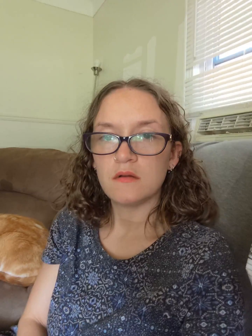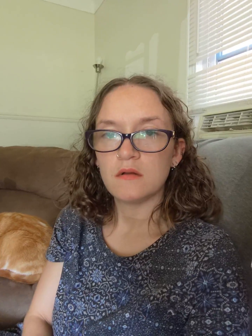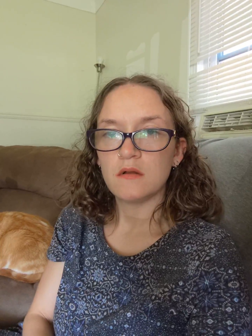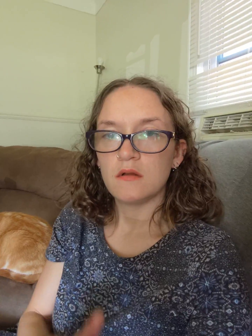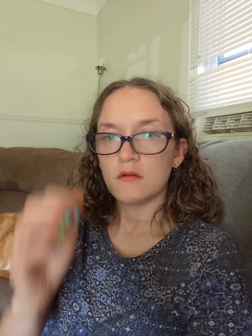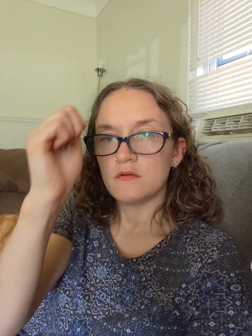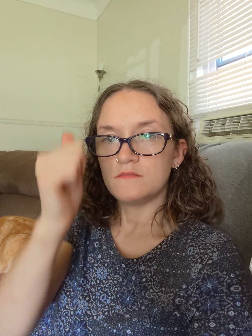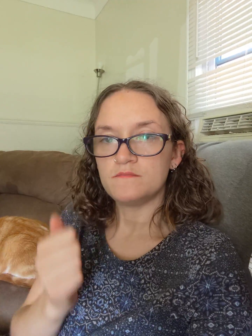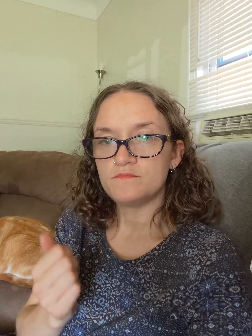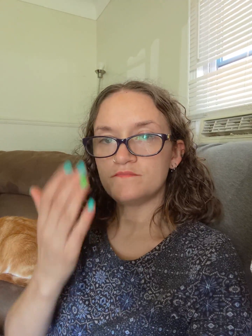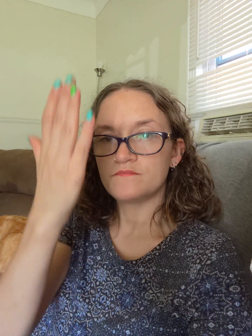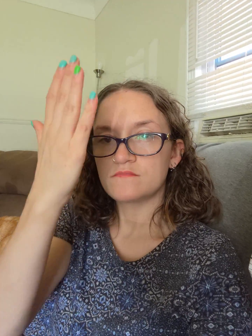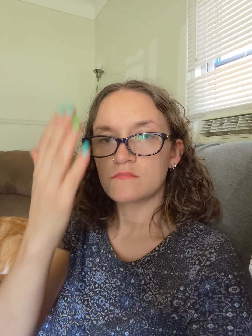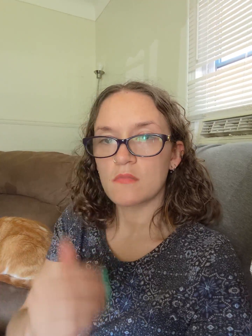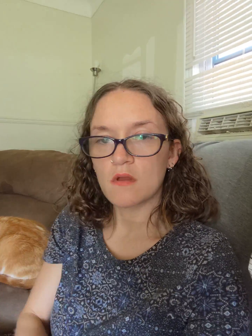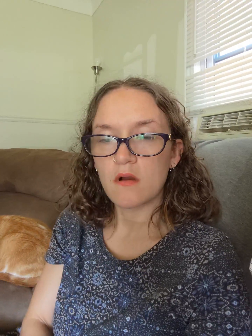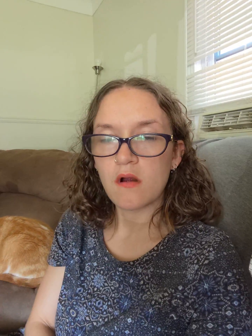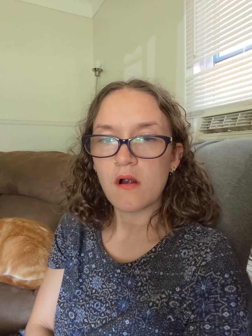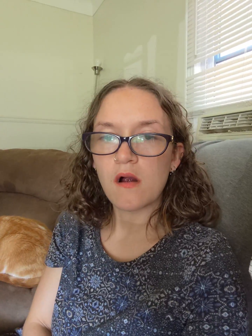gloves